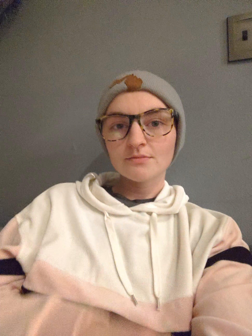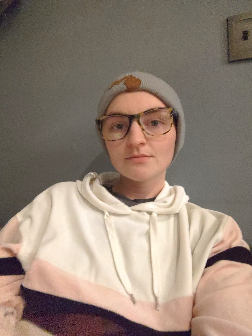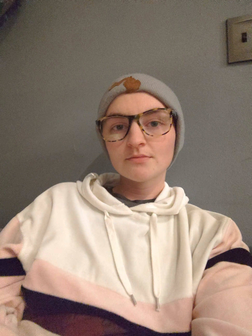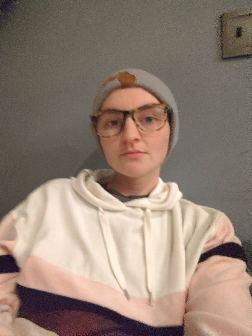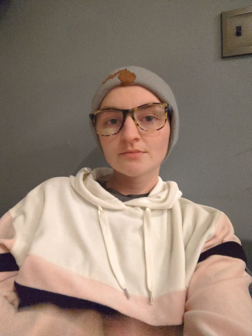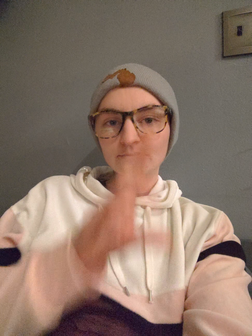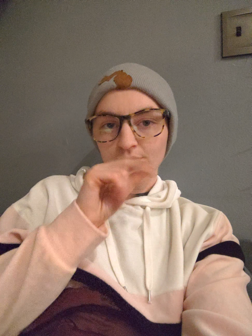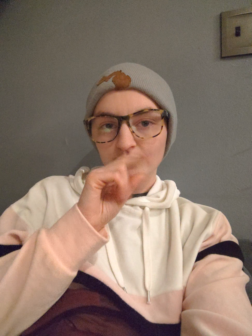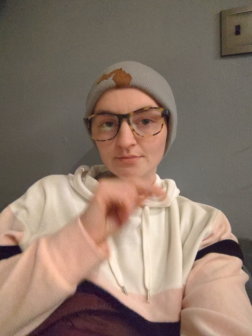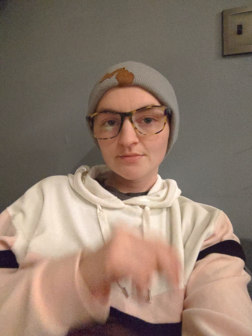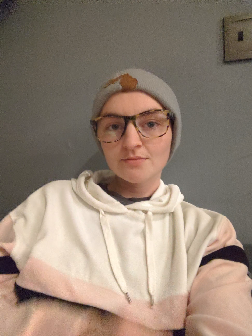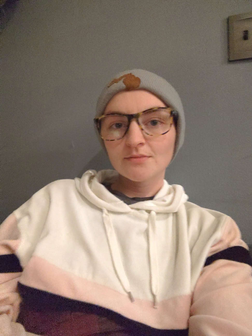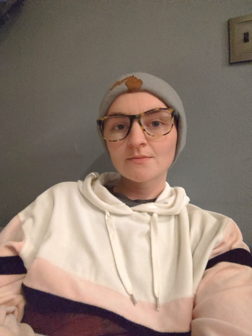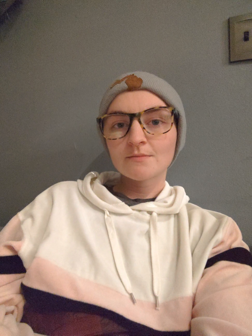duck